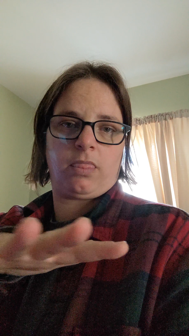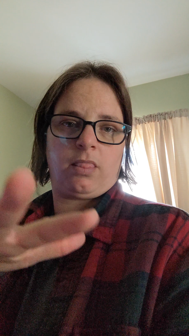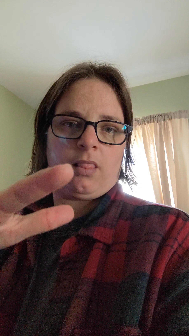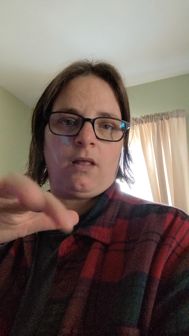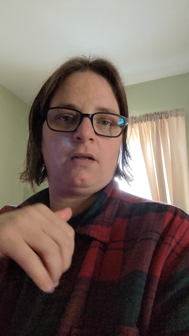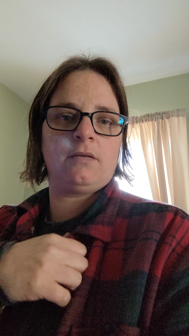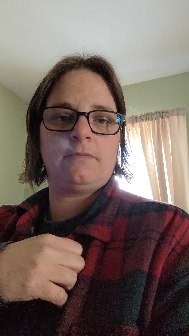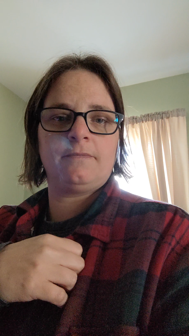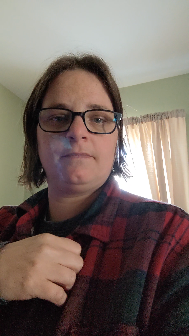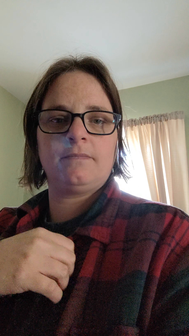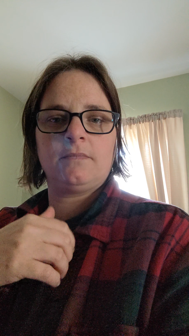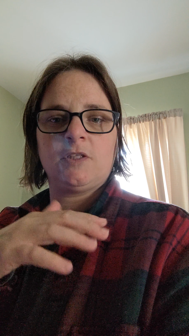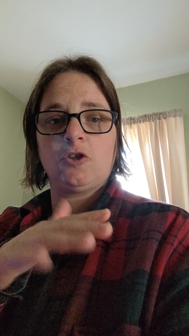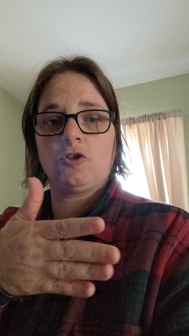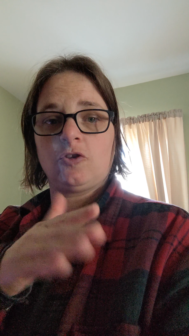cook